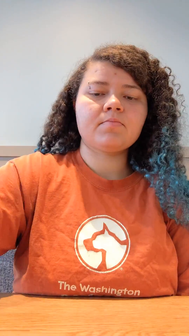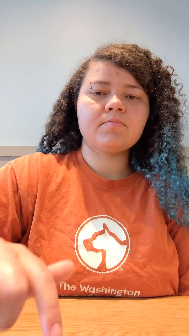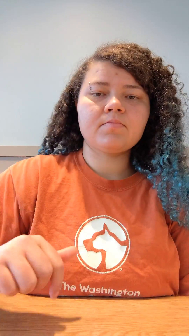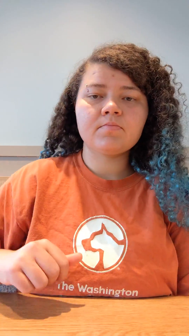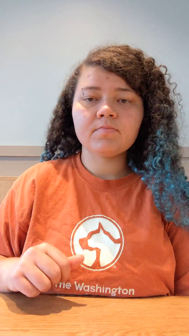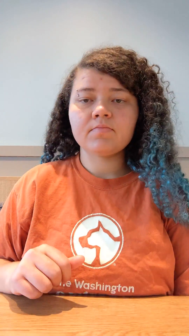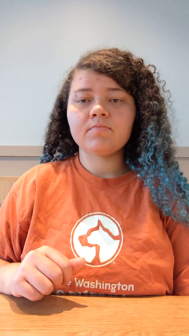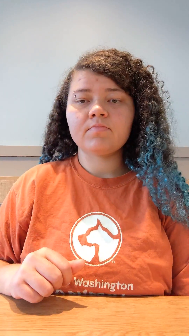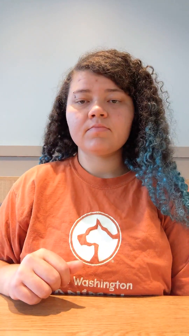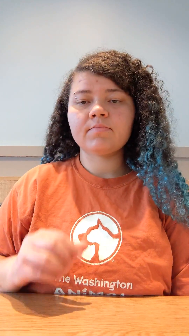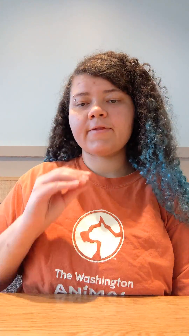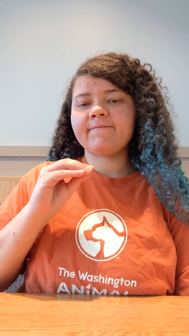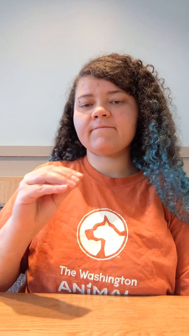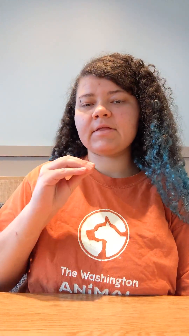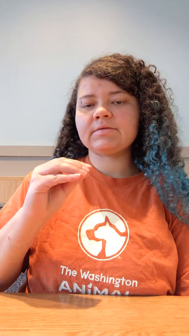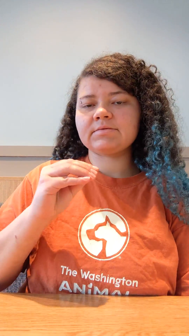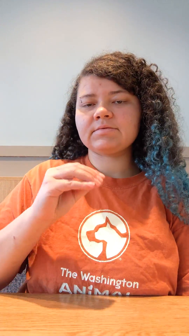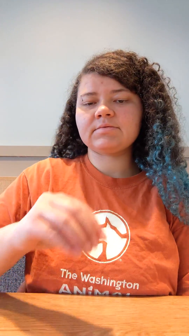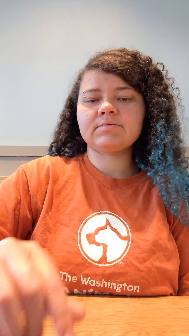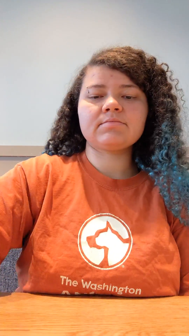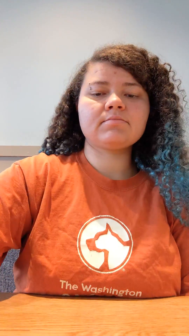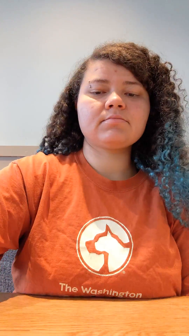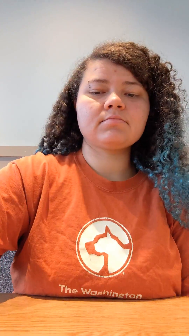fix